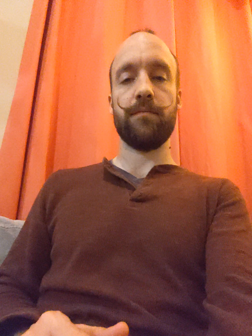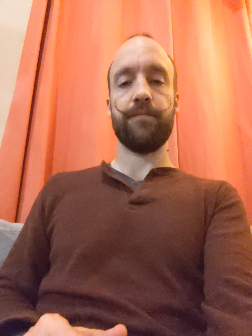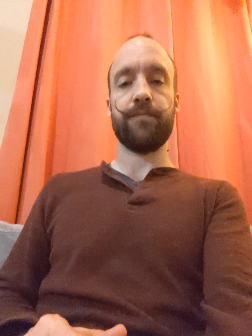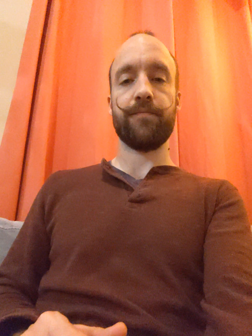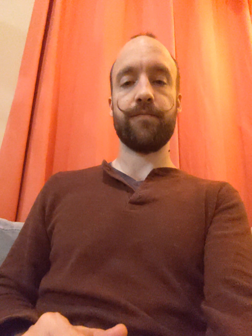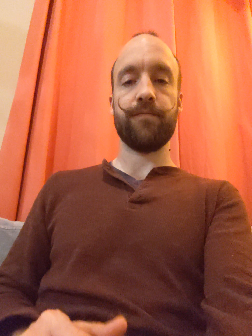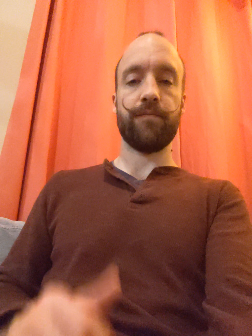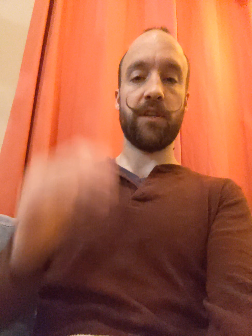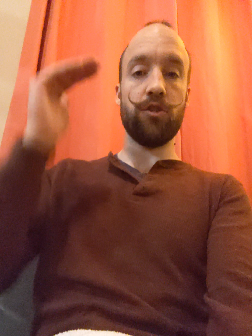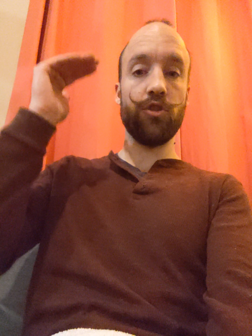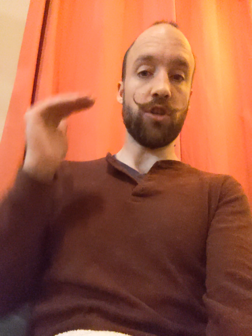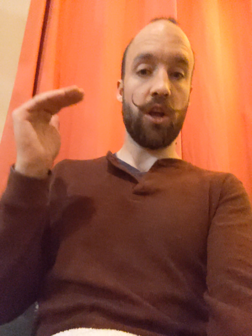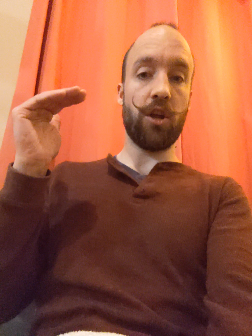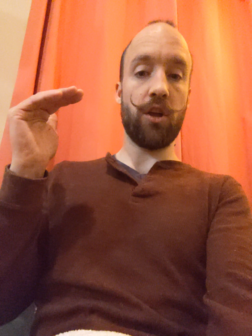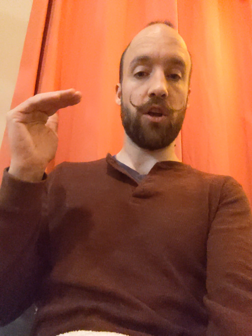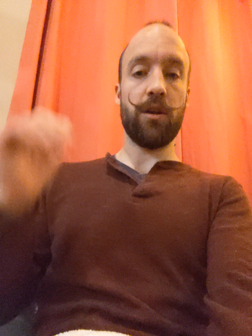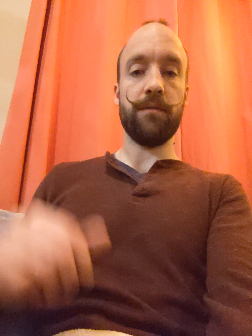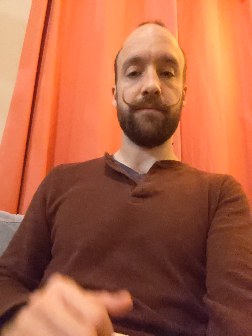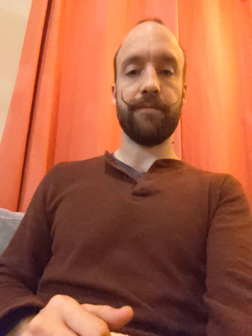child